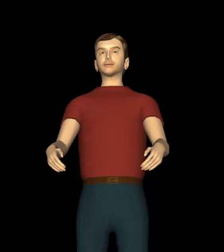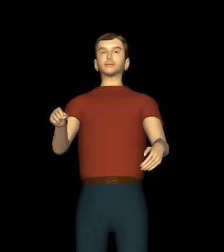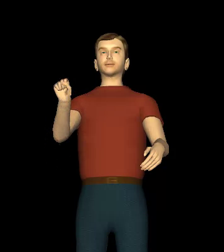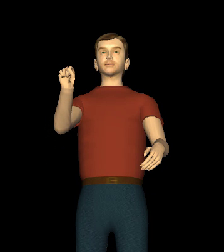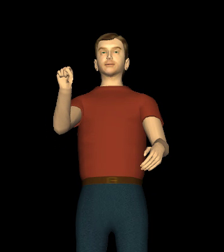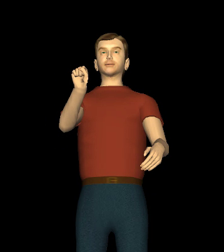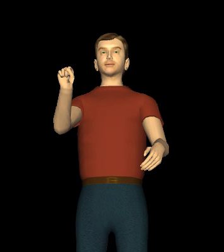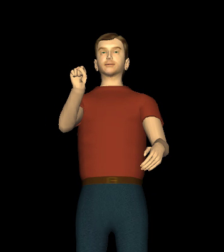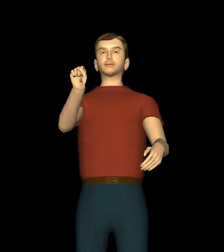أخت